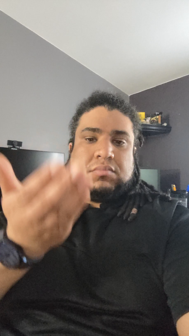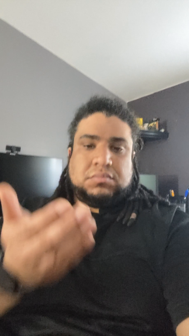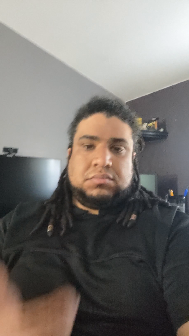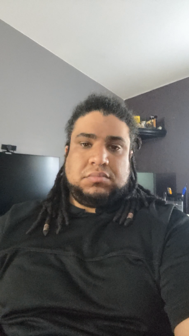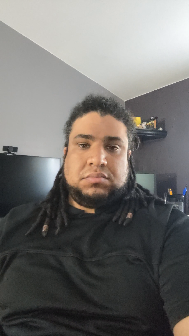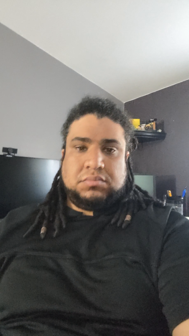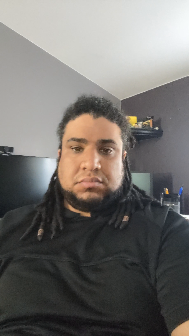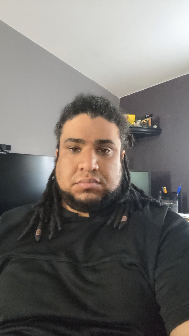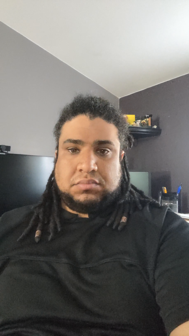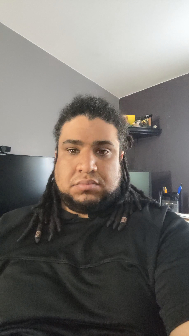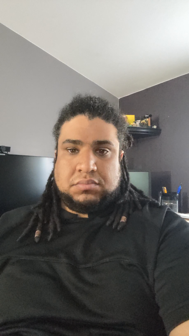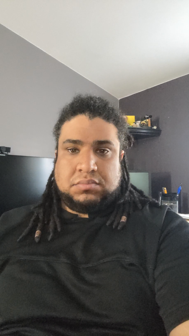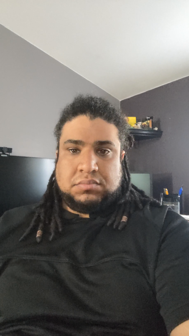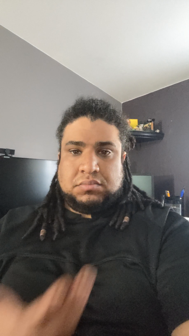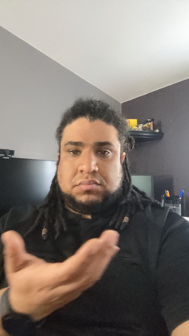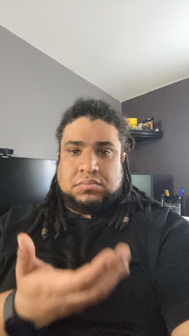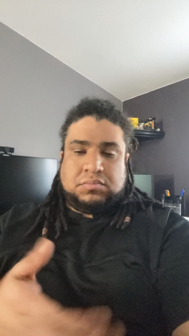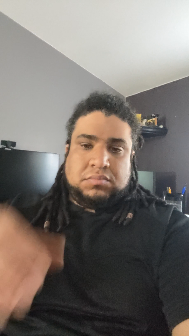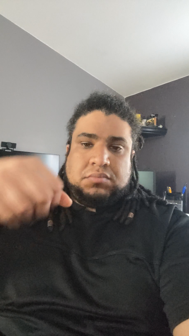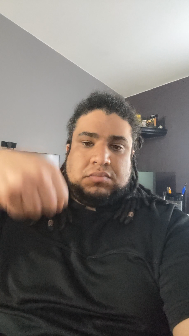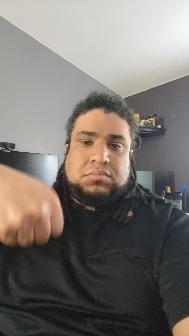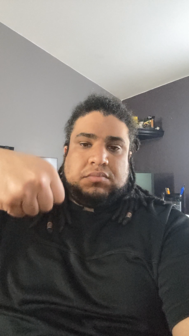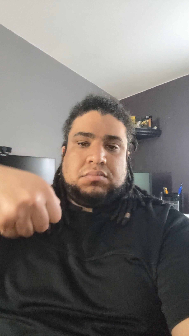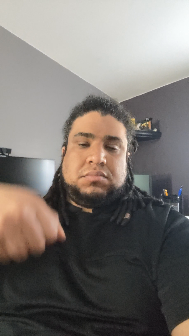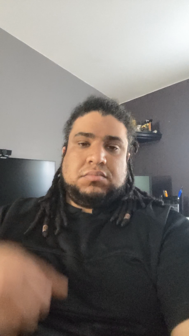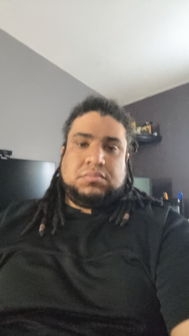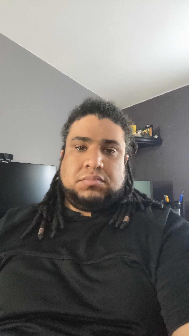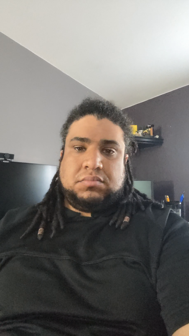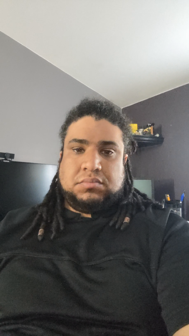basket